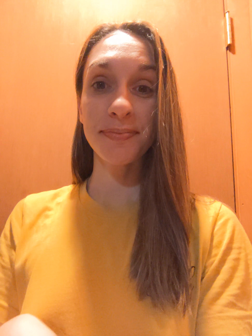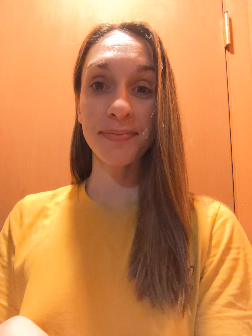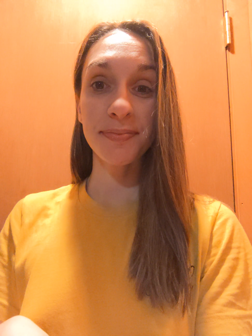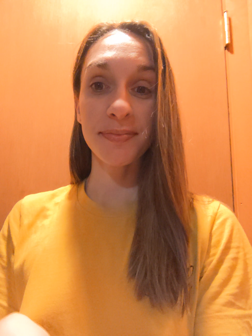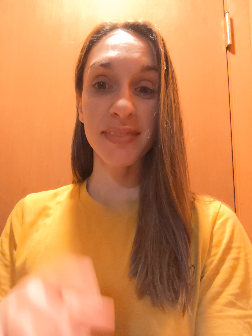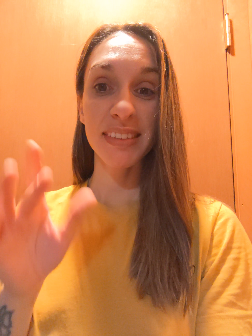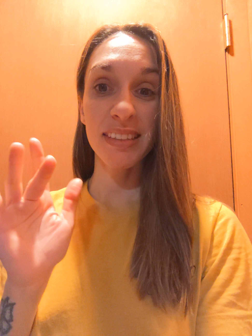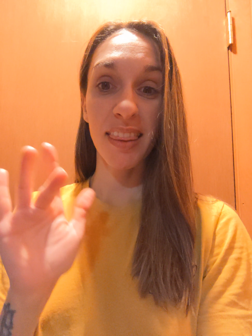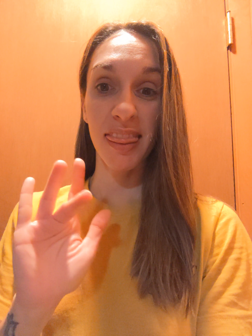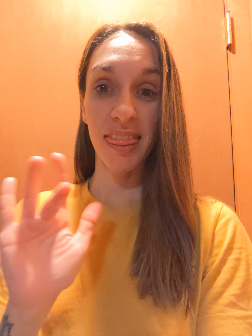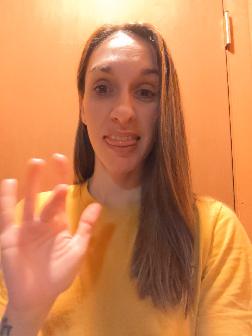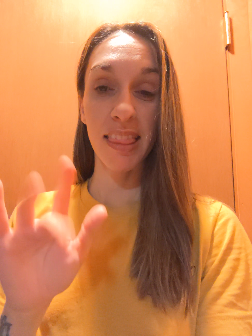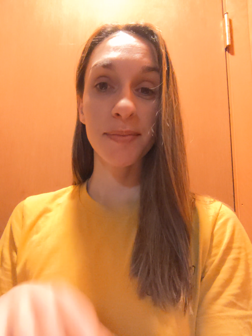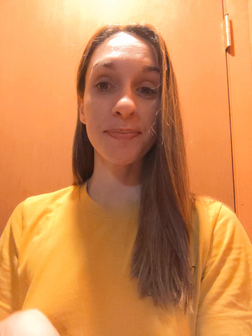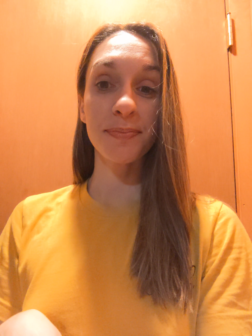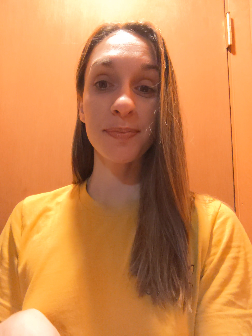yucky